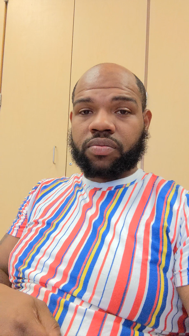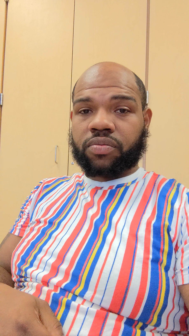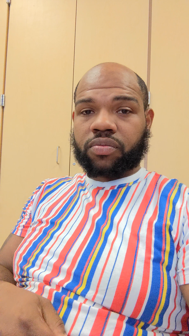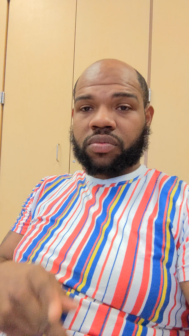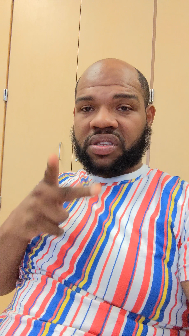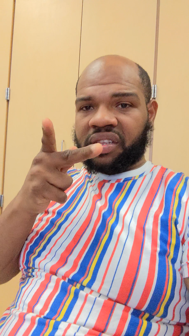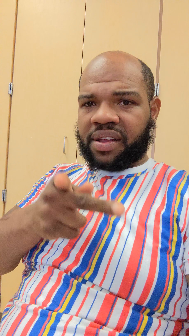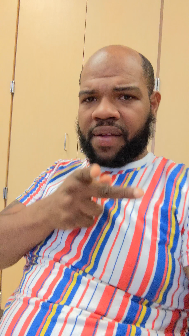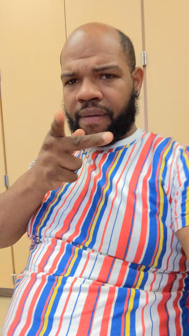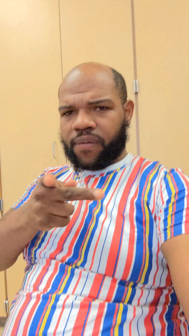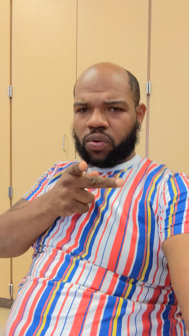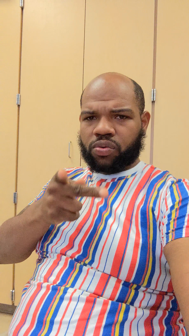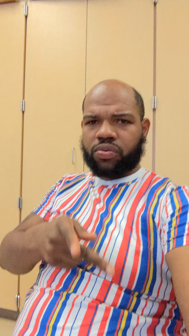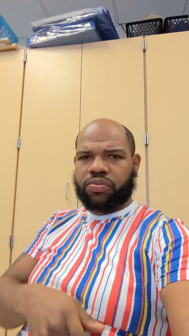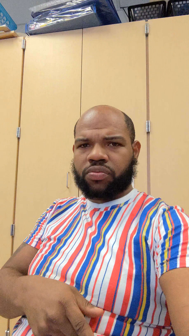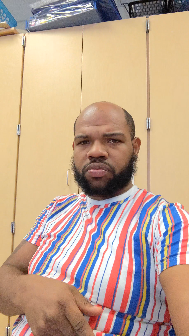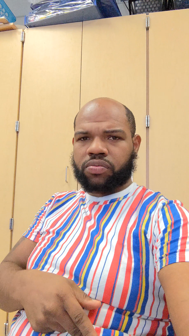careful